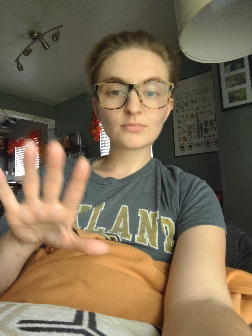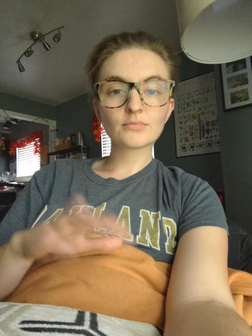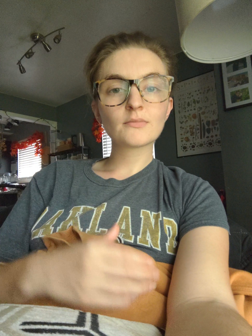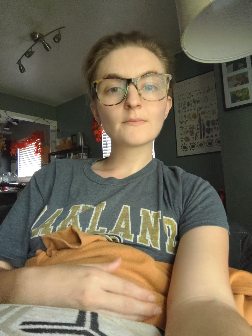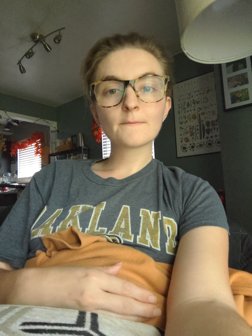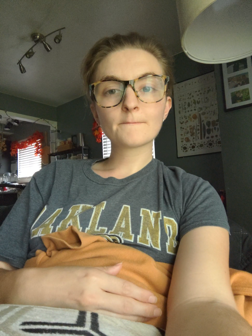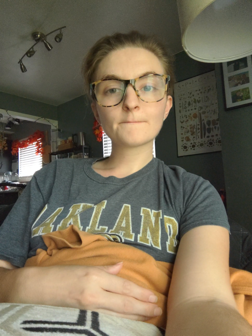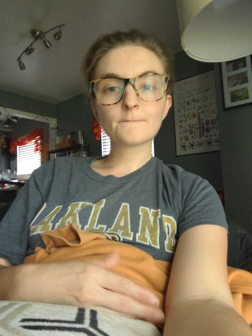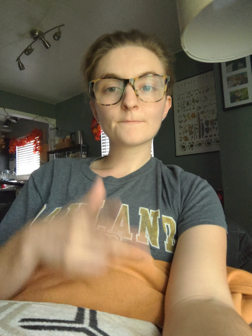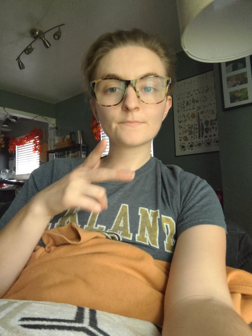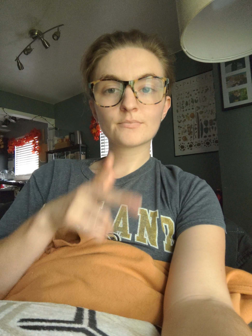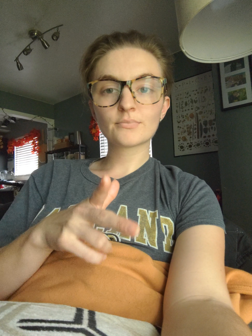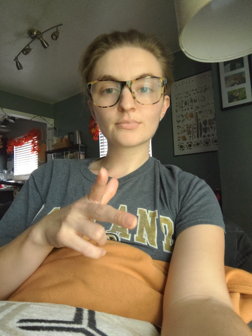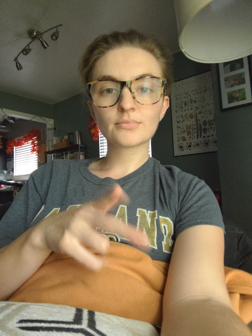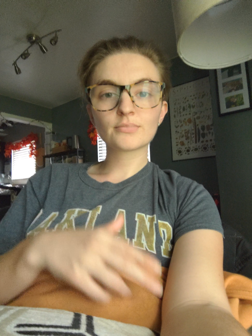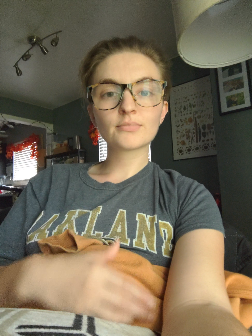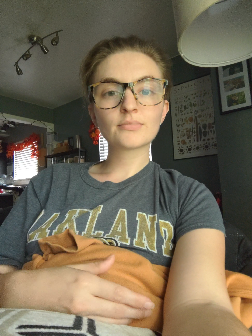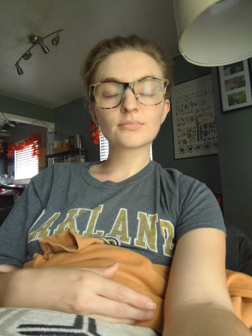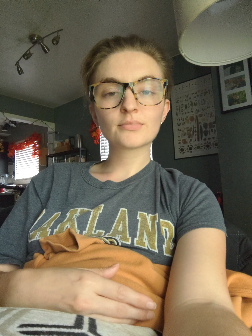garage